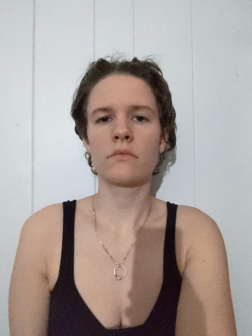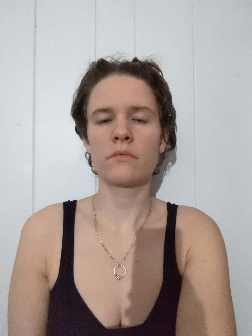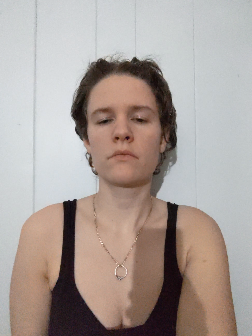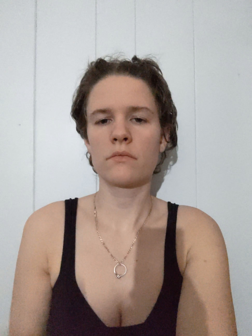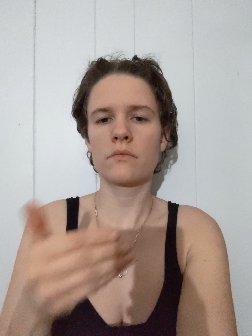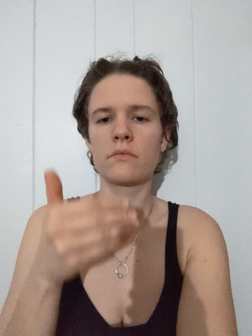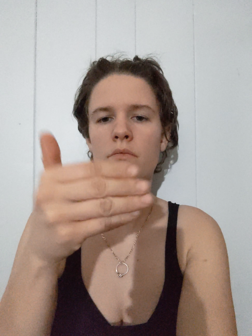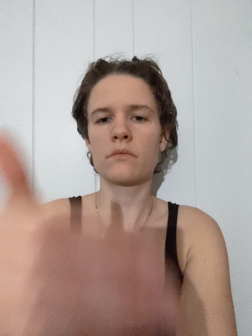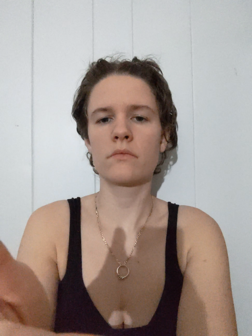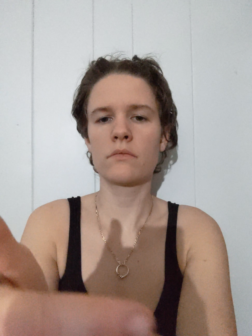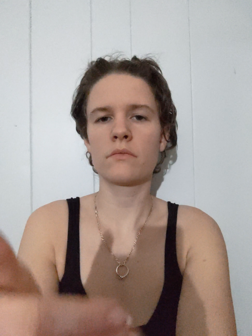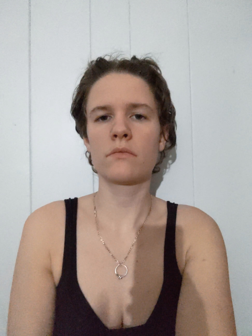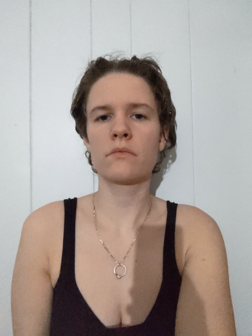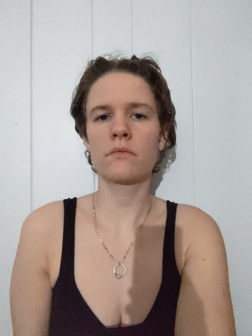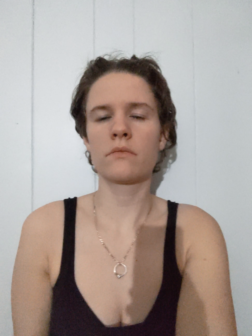after